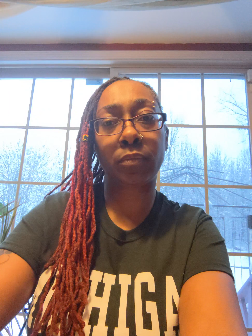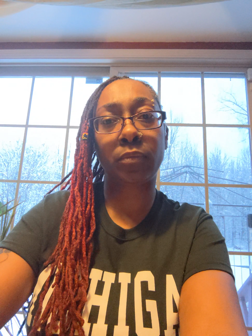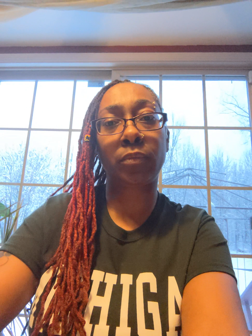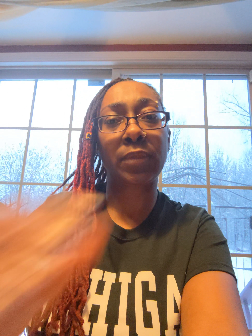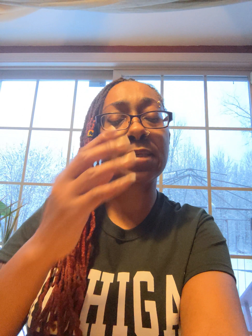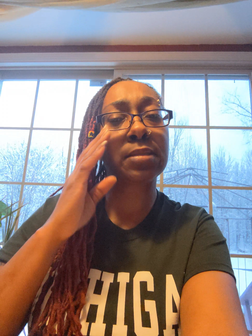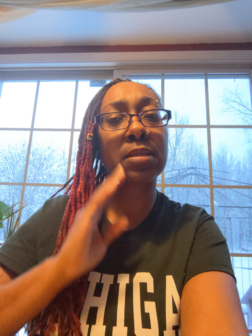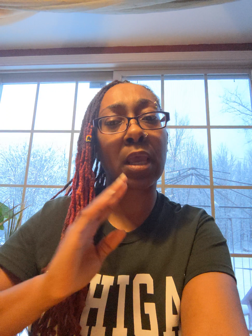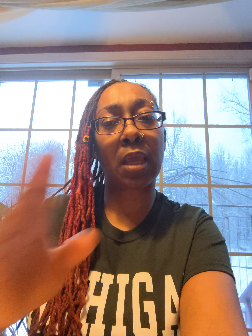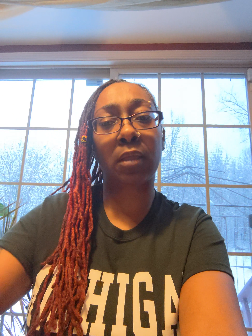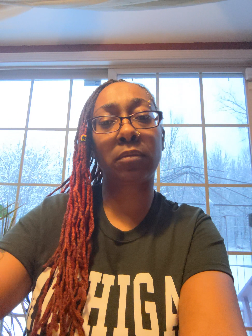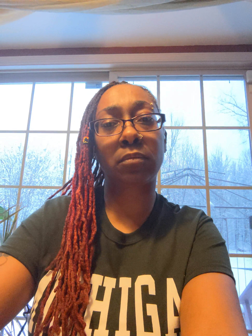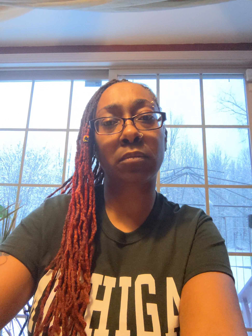sad